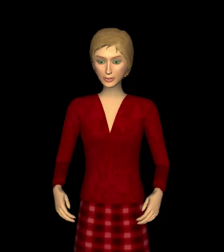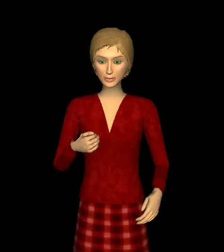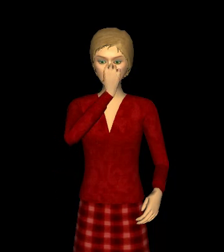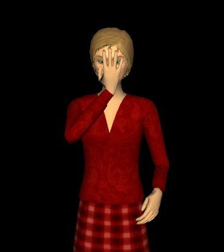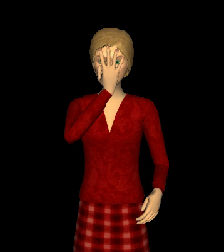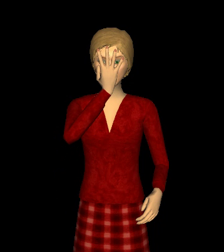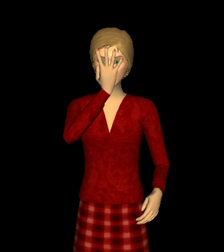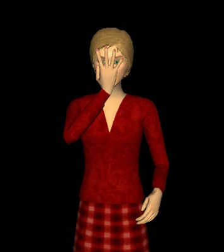أزهار